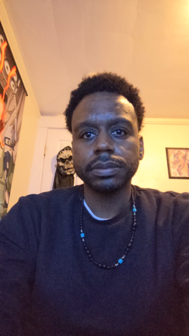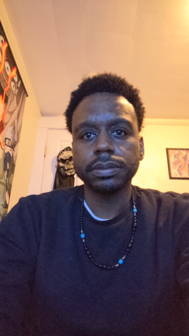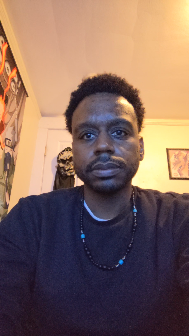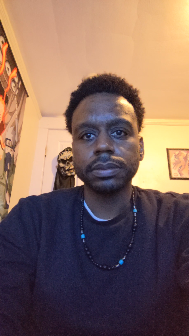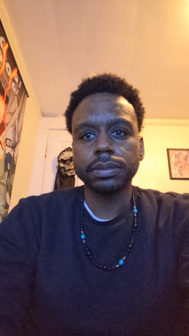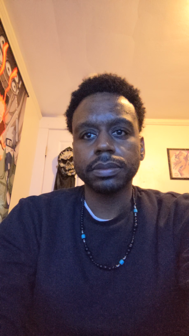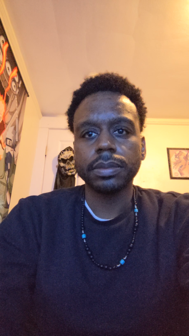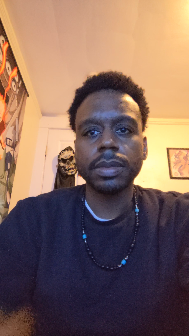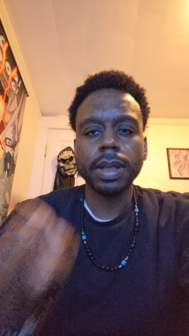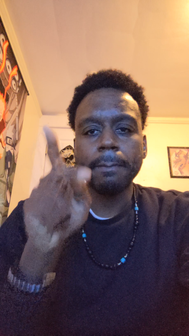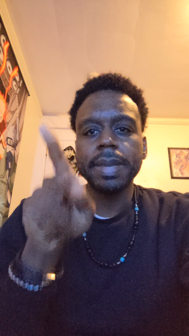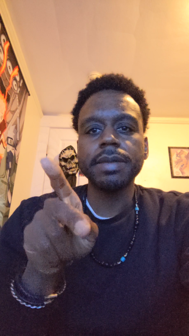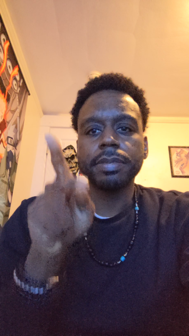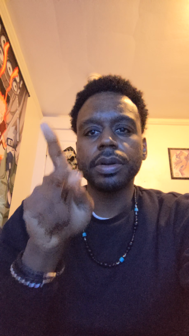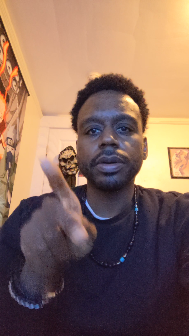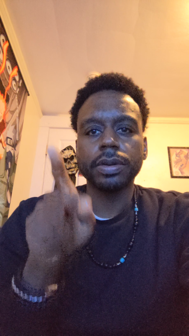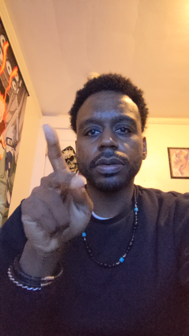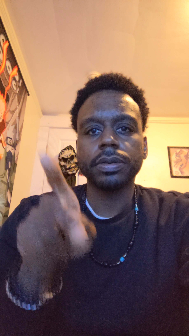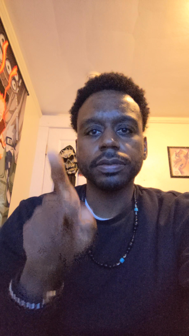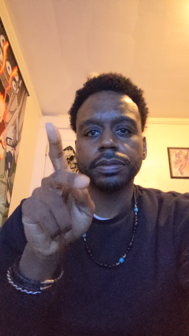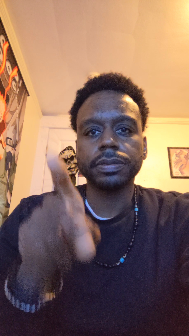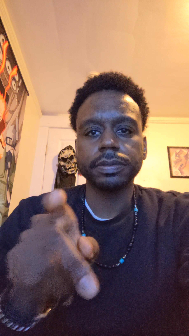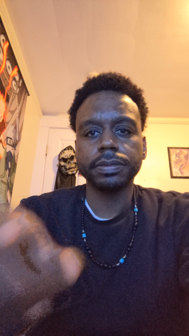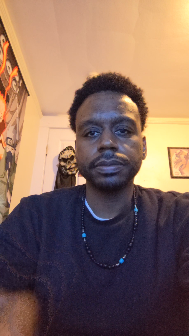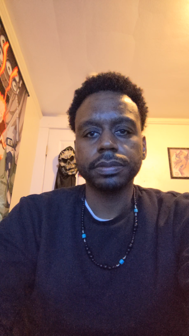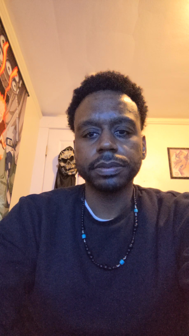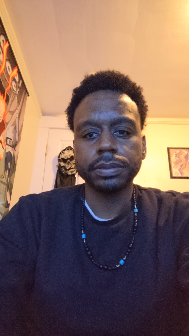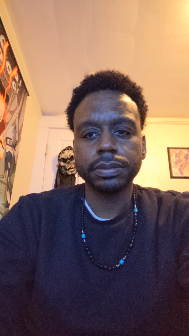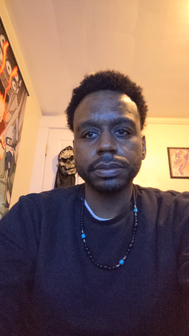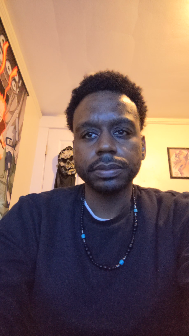people